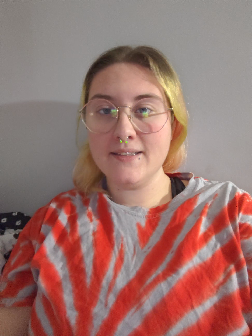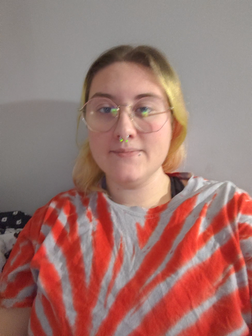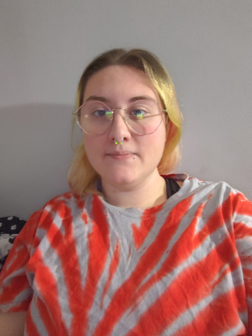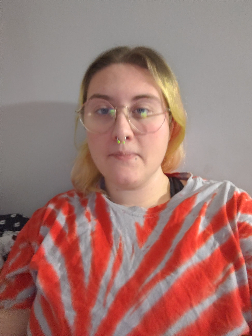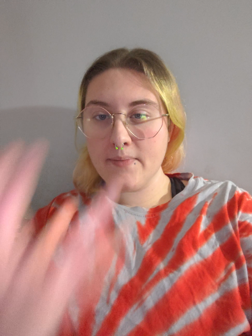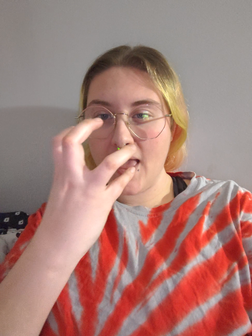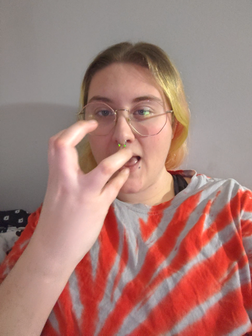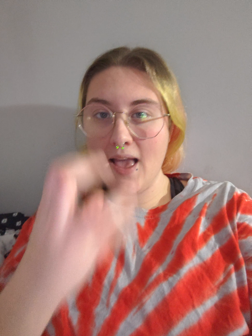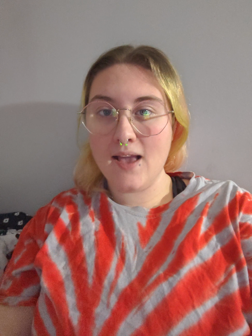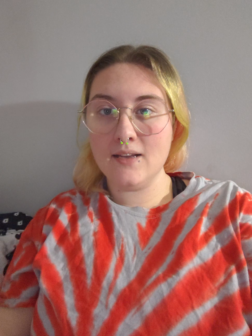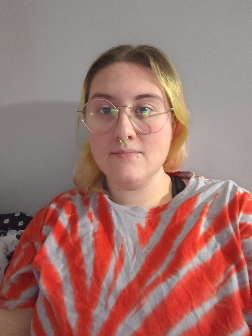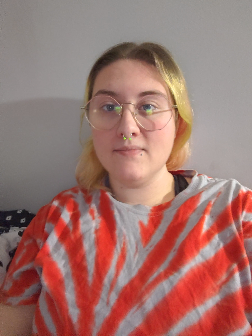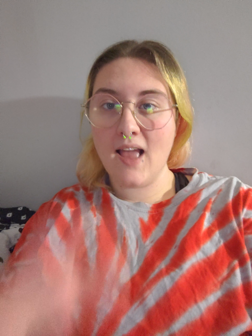mad